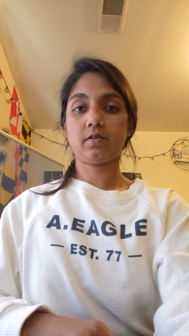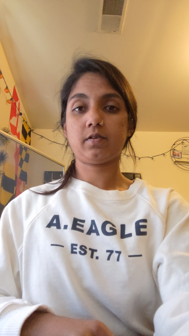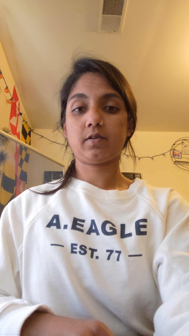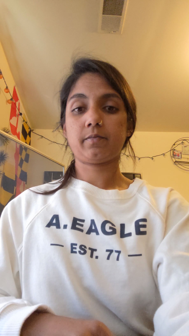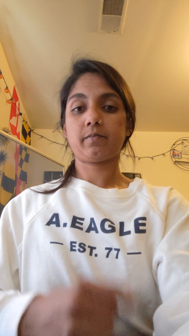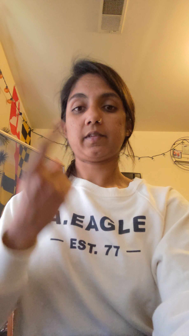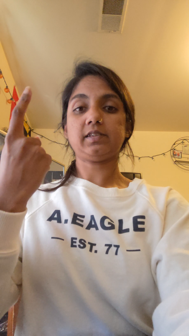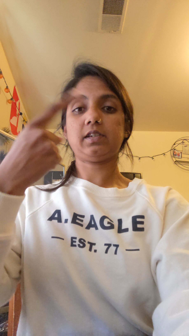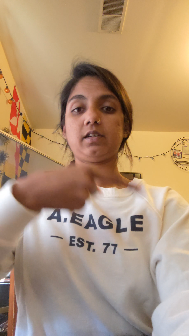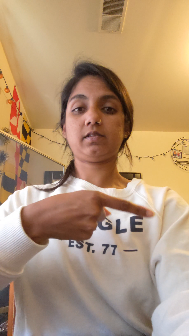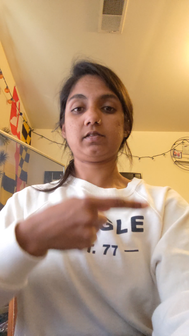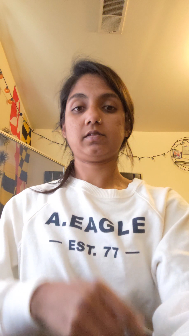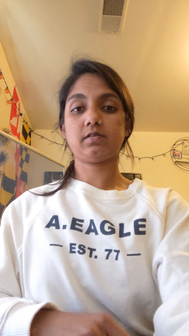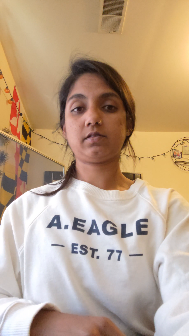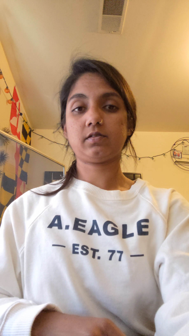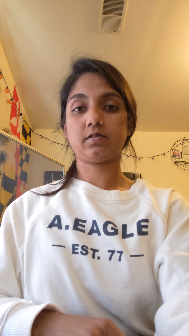day